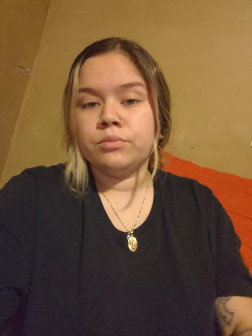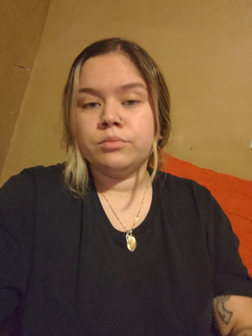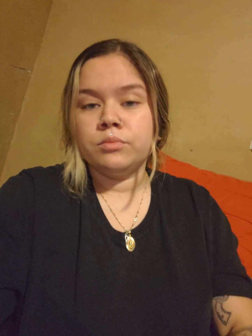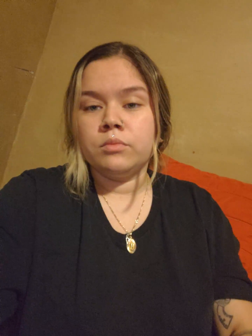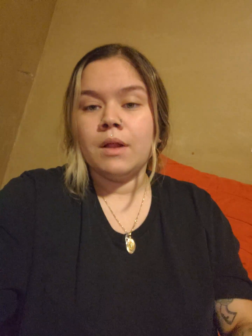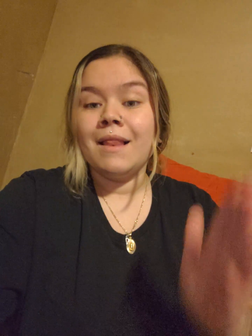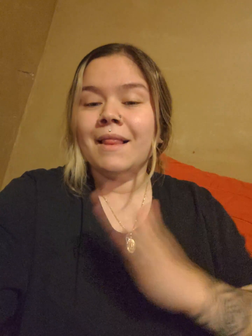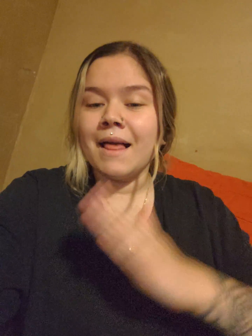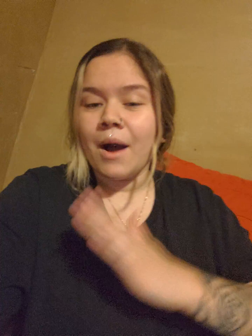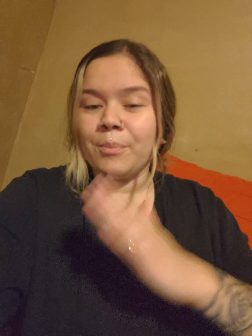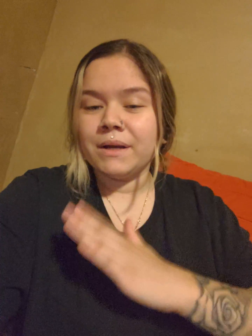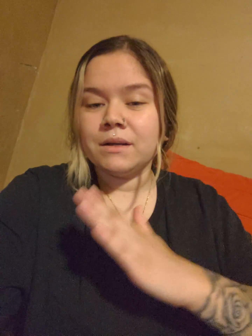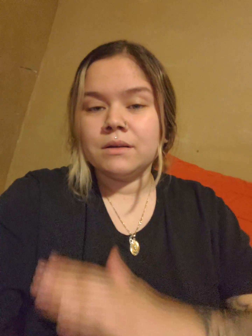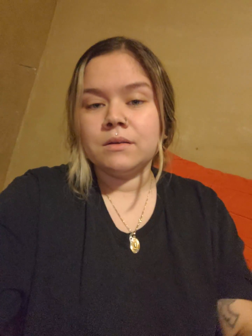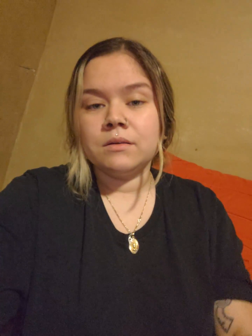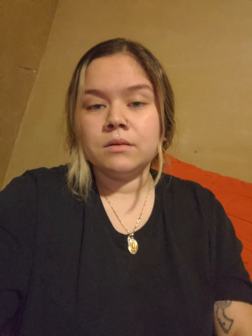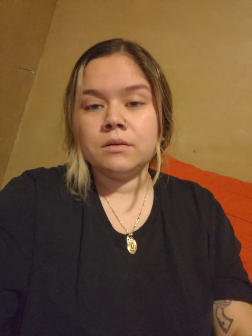clap